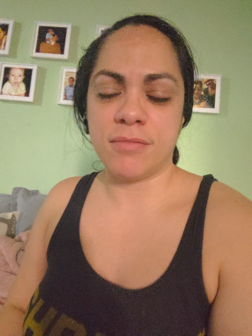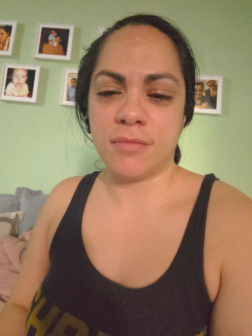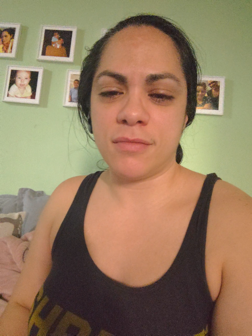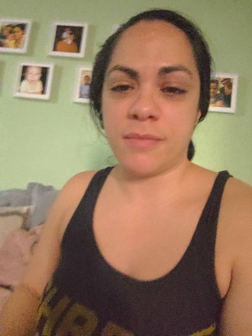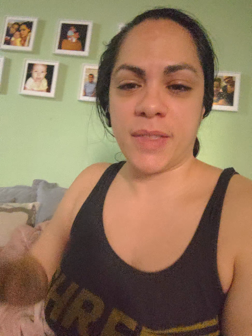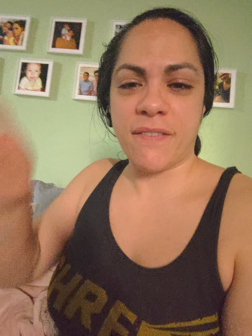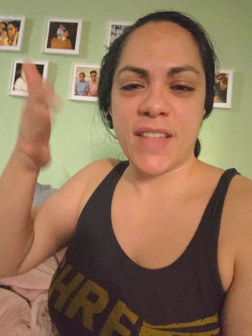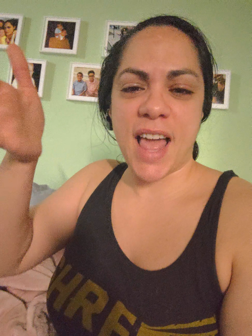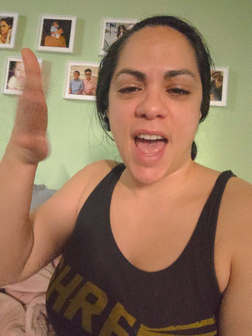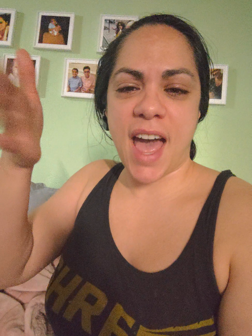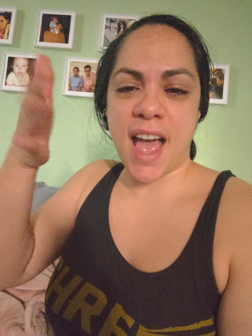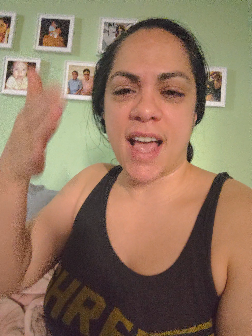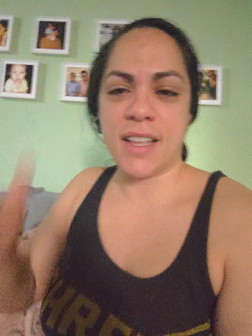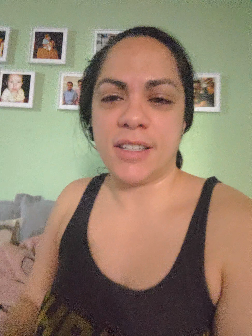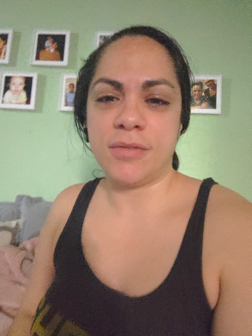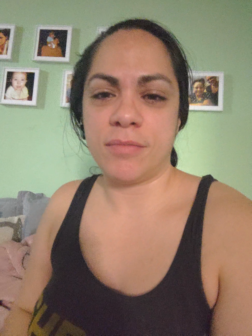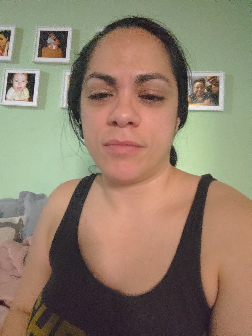flag